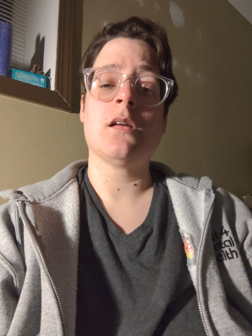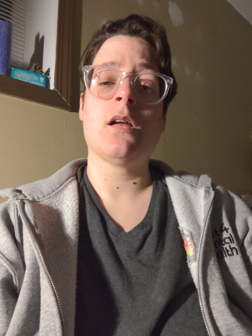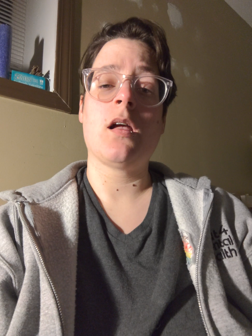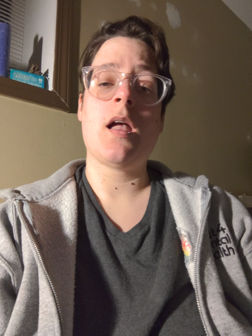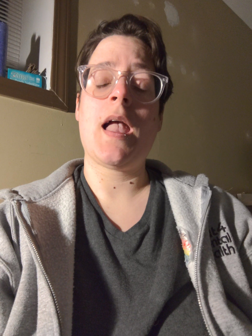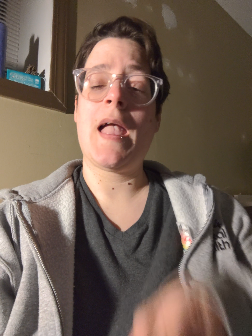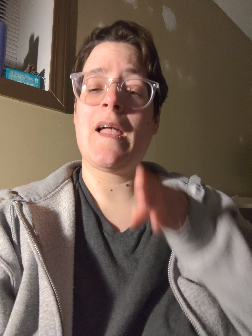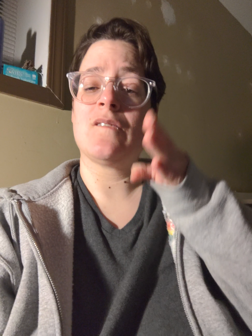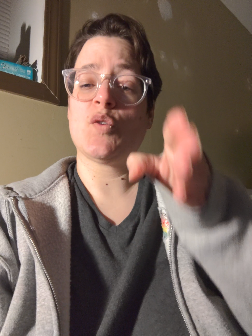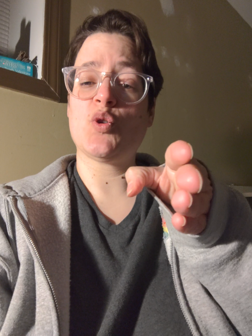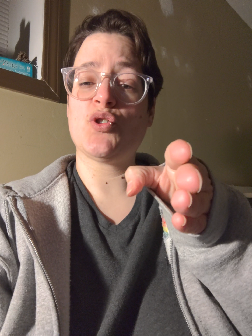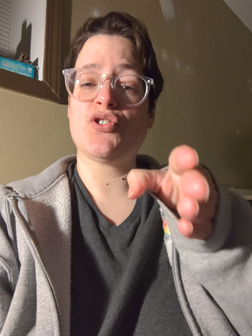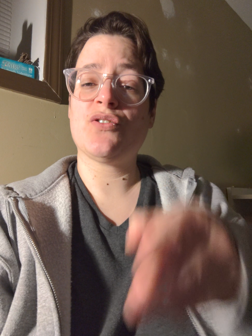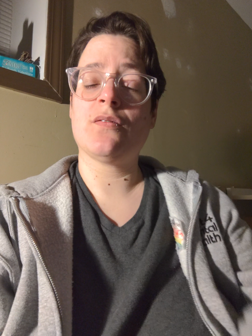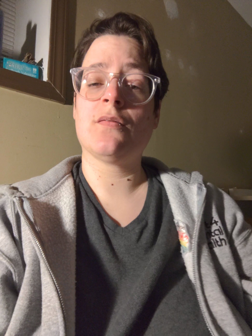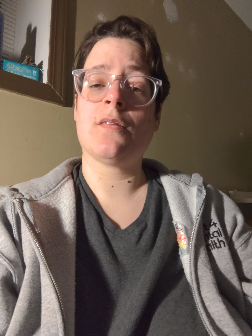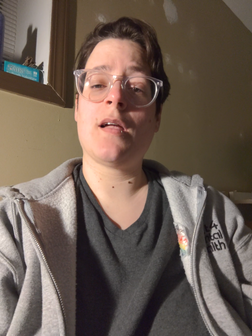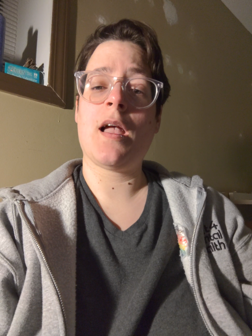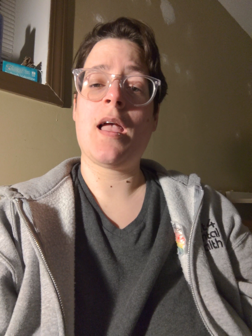after